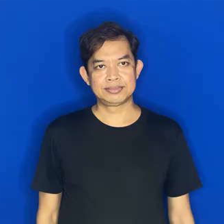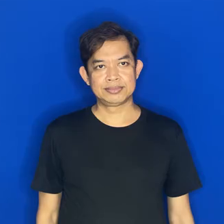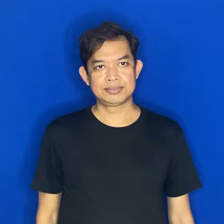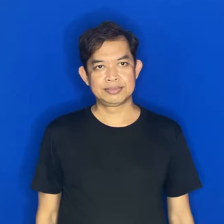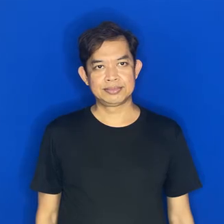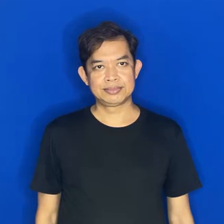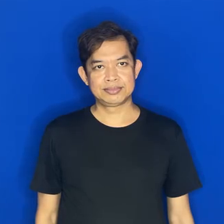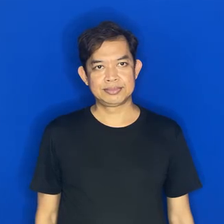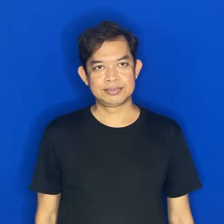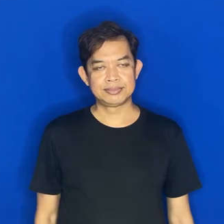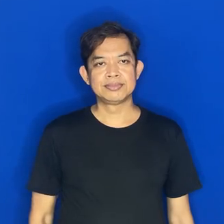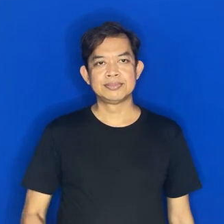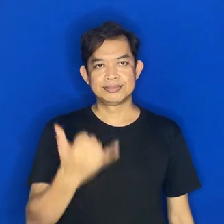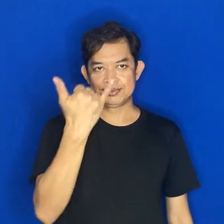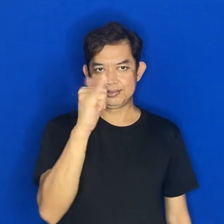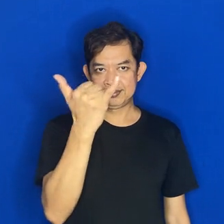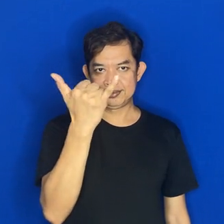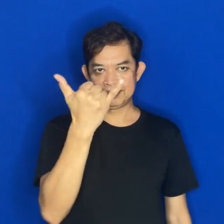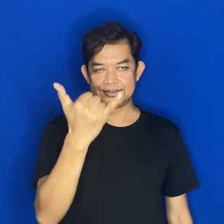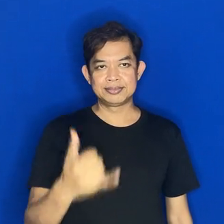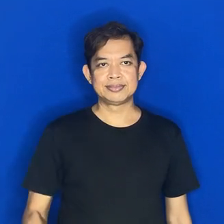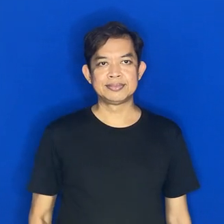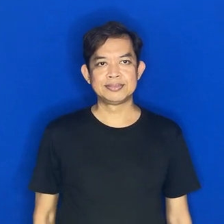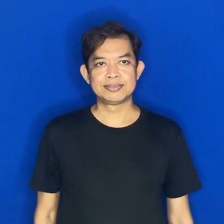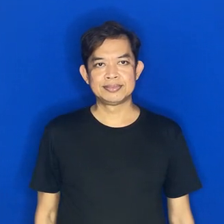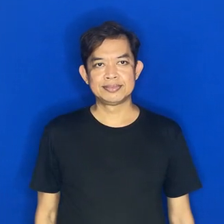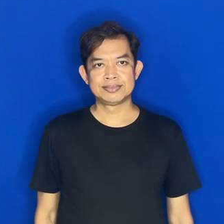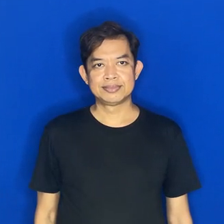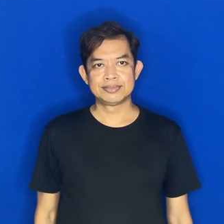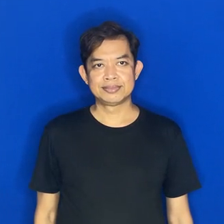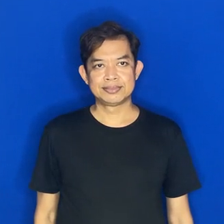yellow